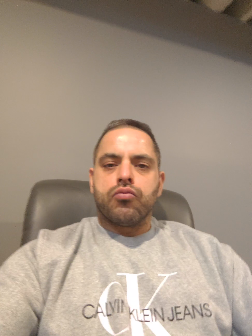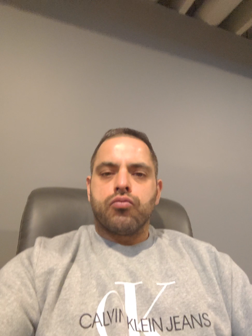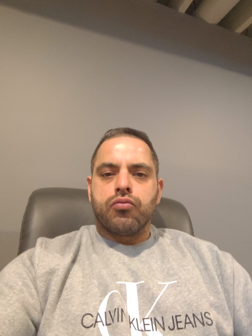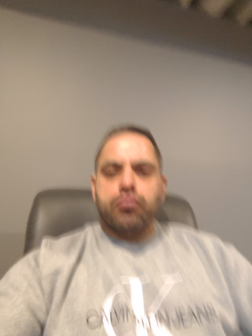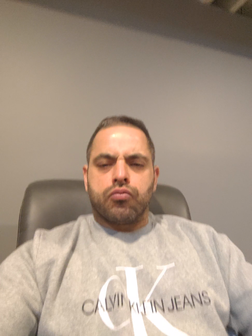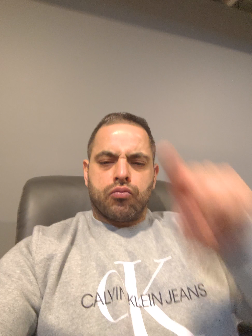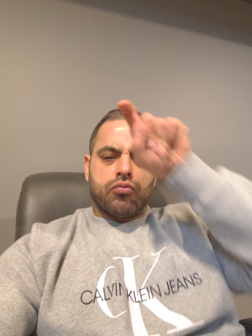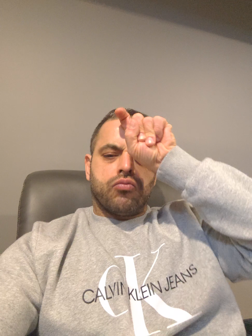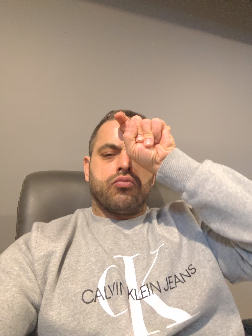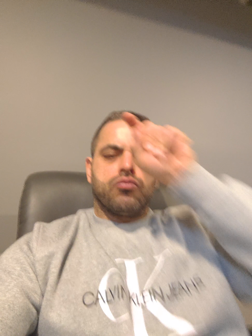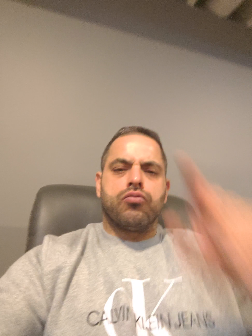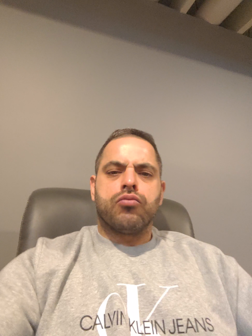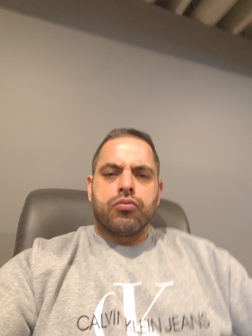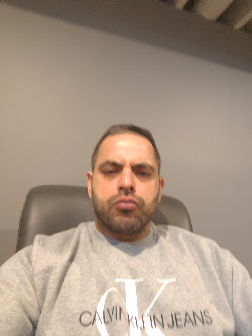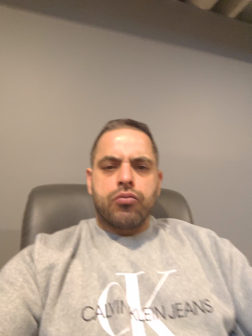puzzle